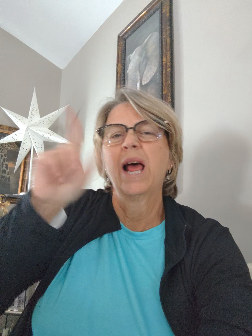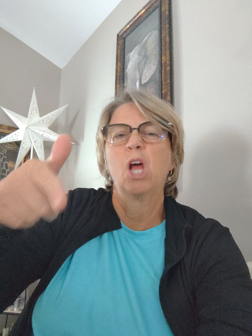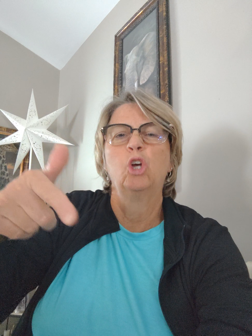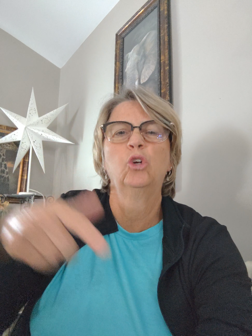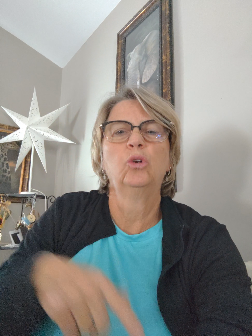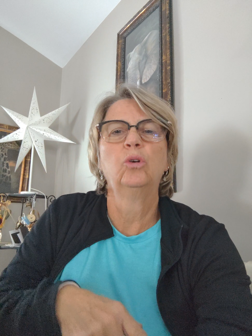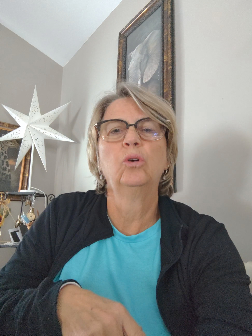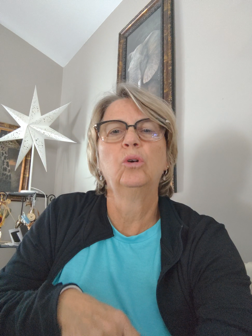later